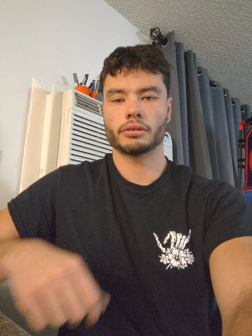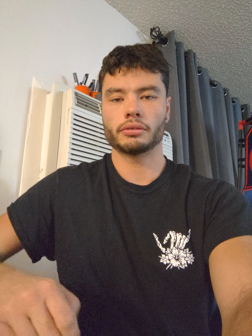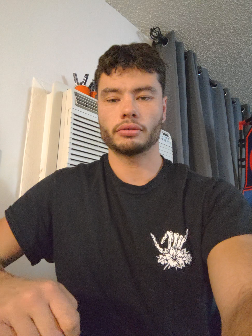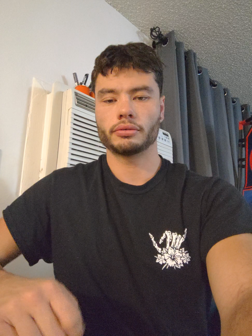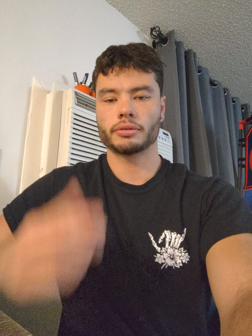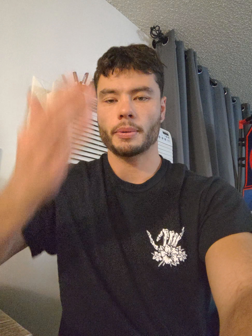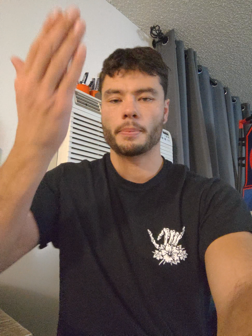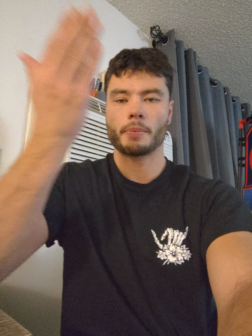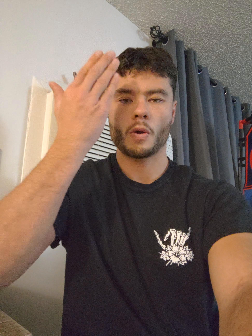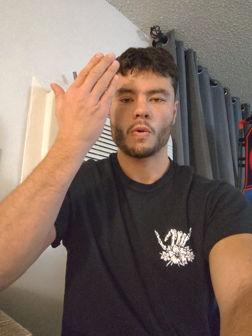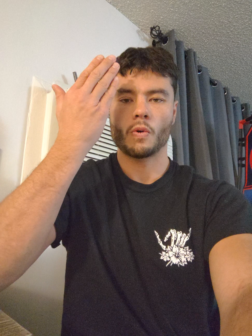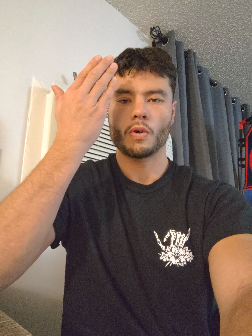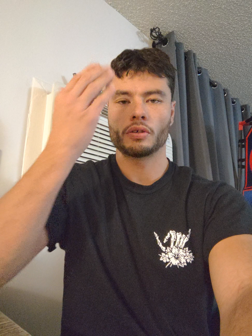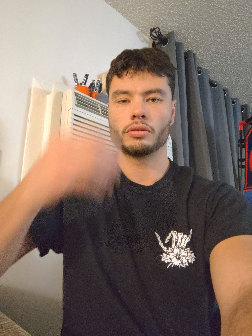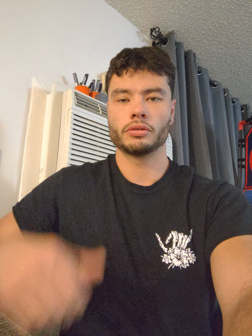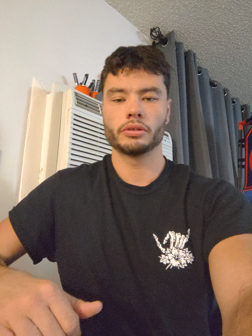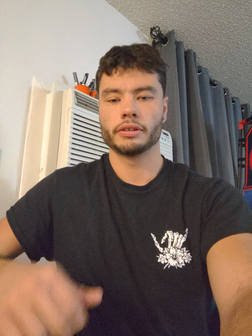morning